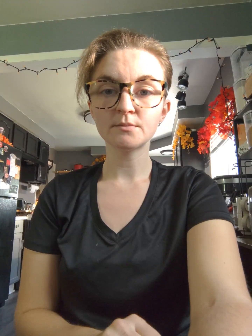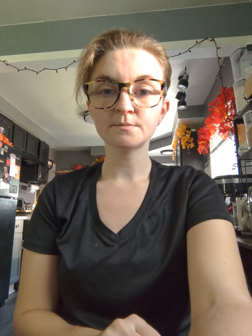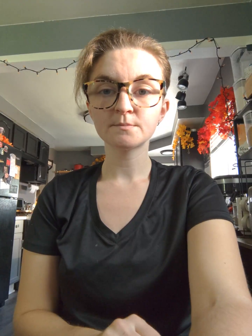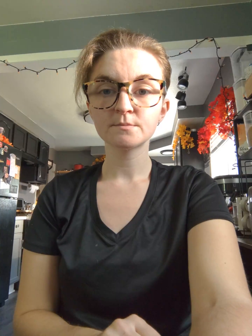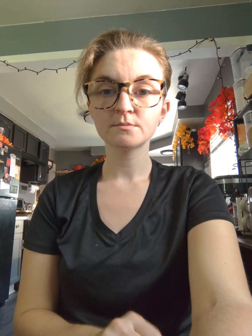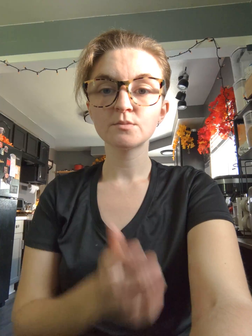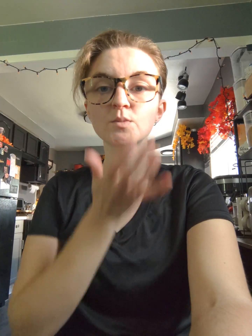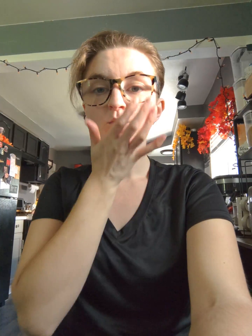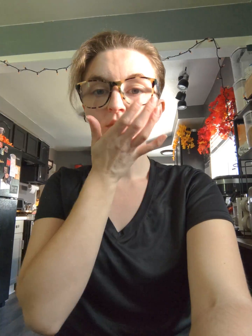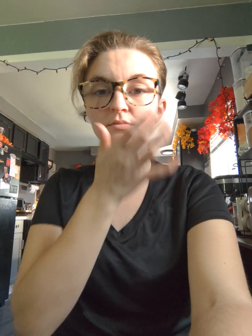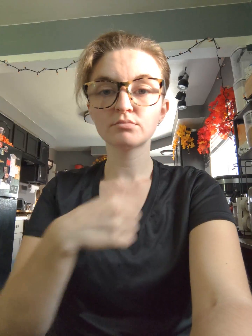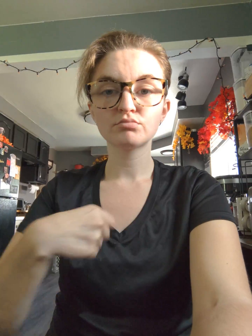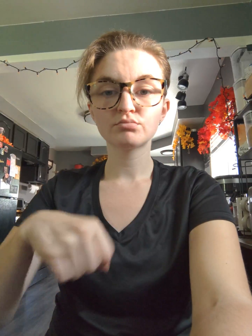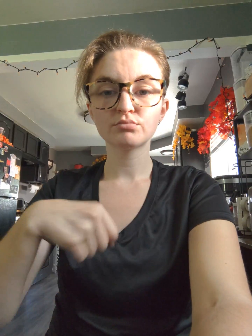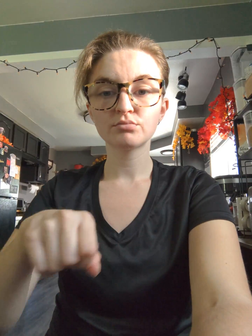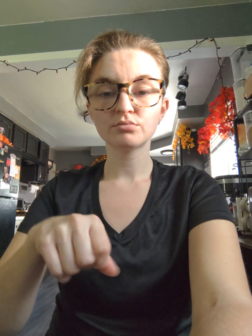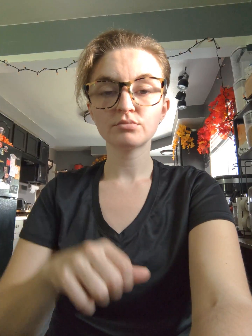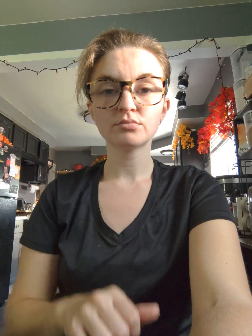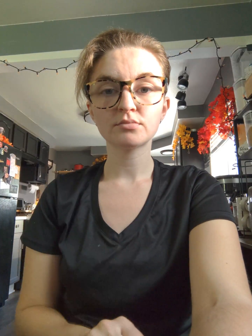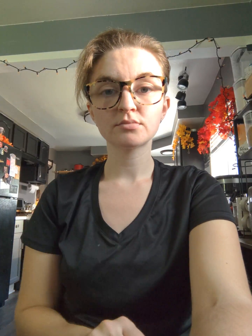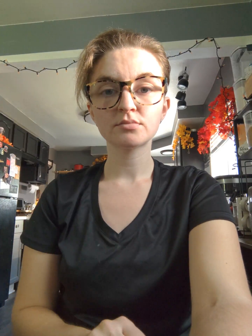lawn mower